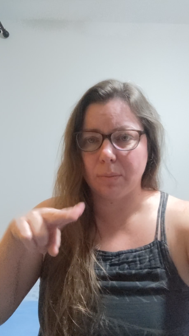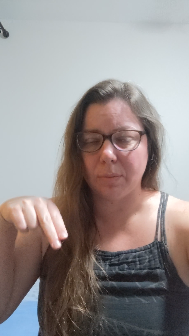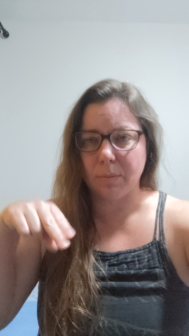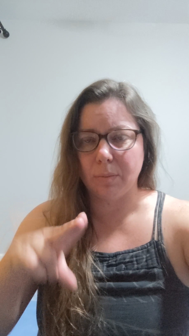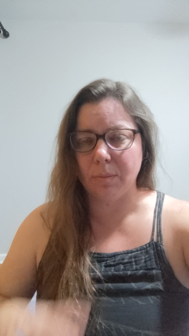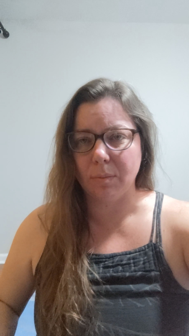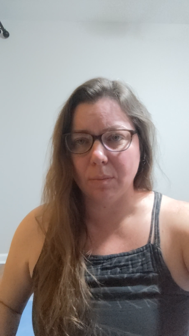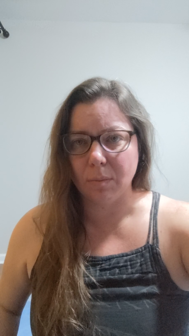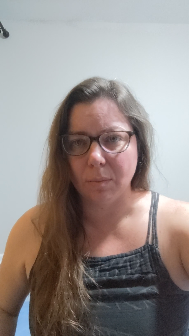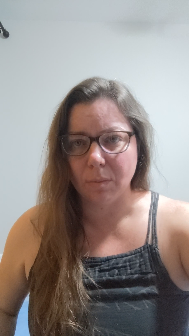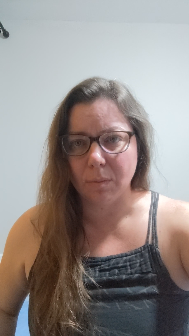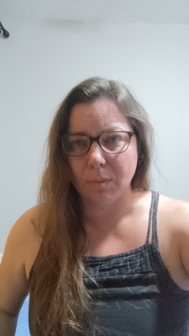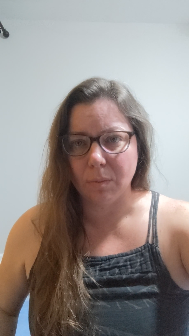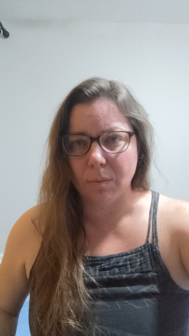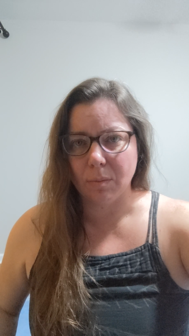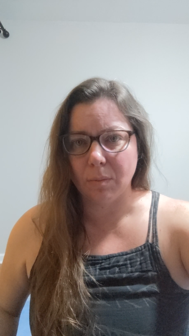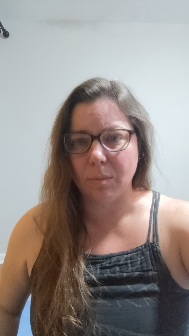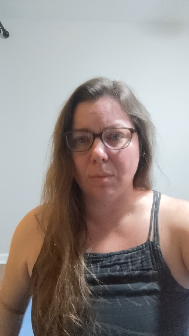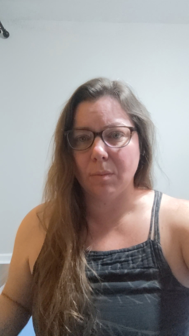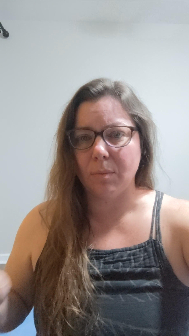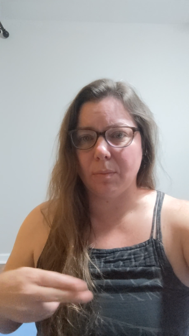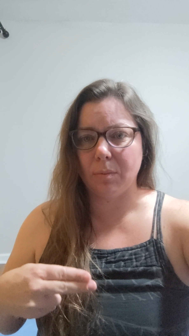belt